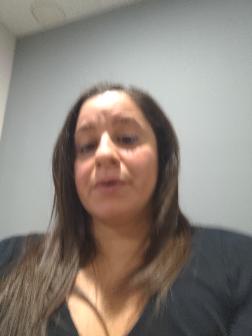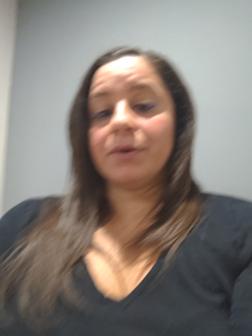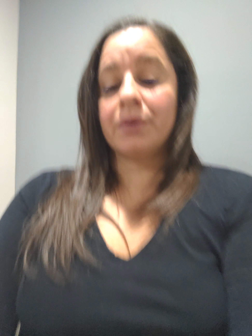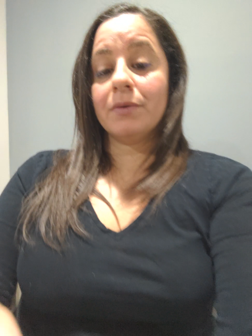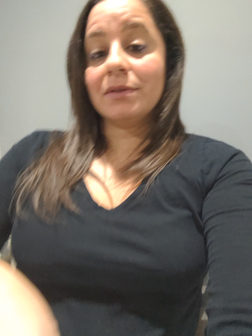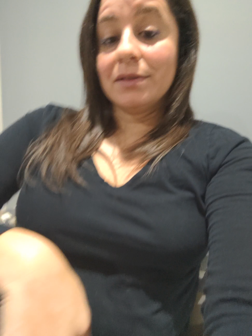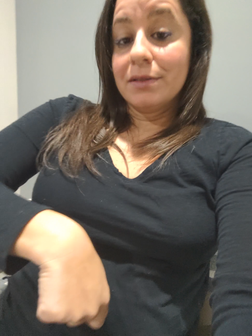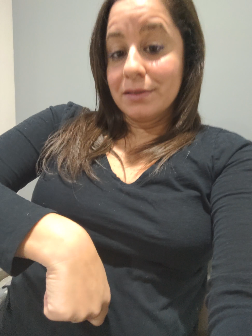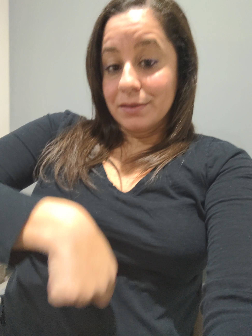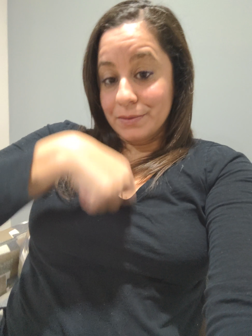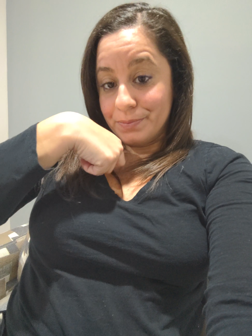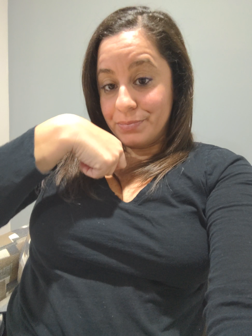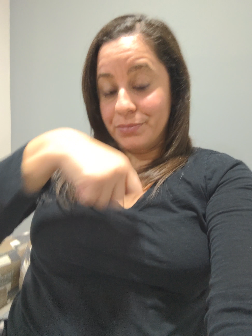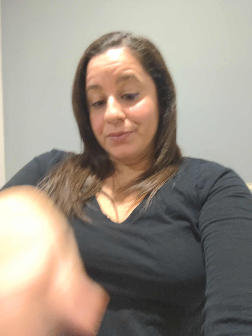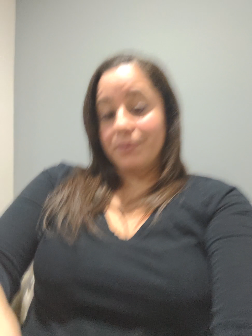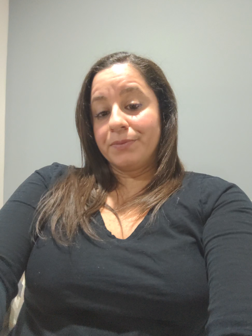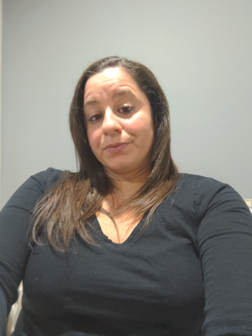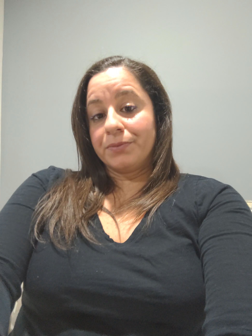zipper